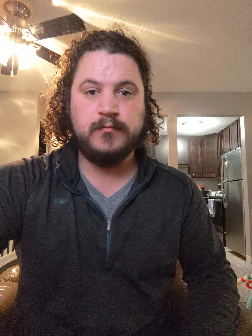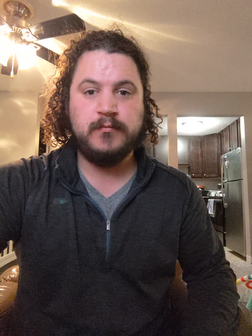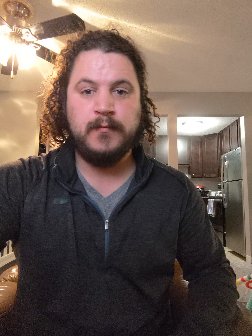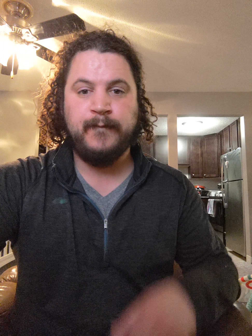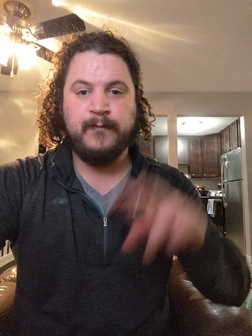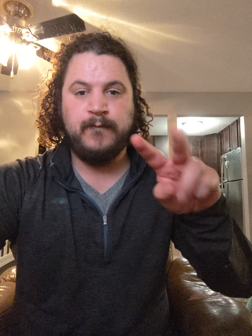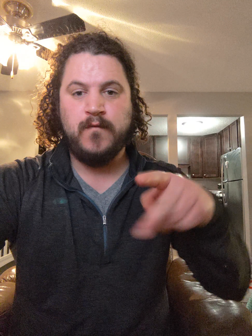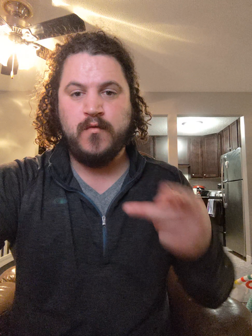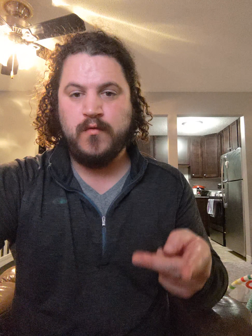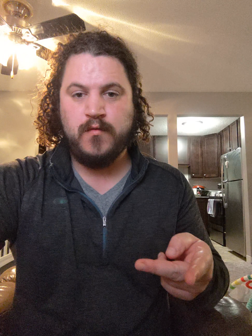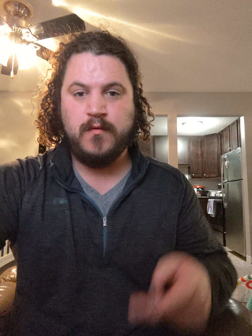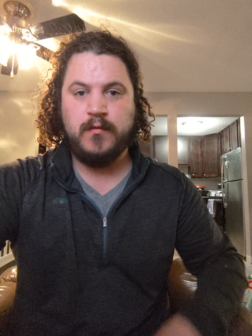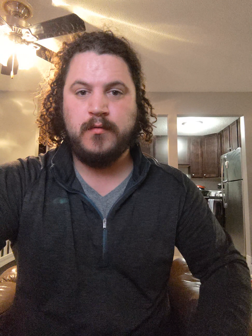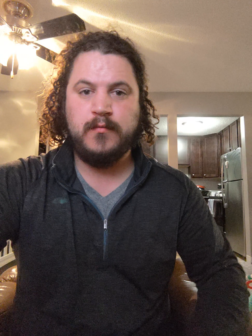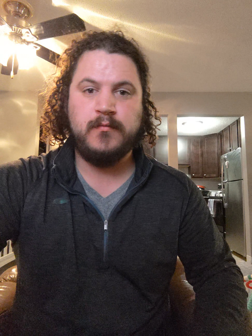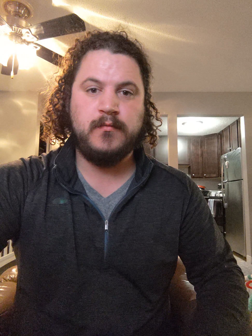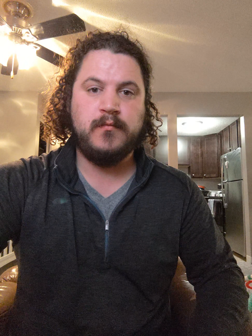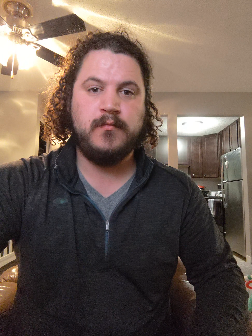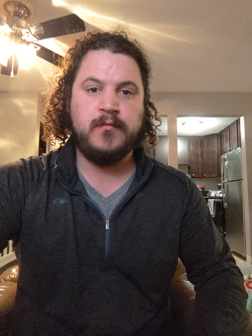fall